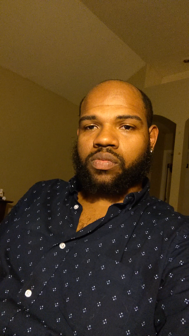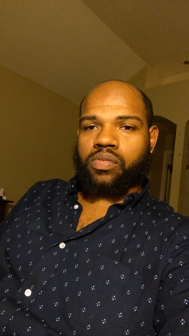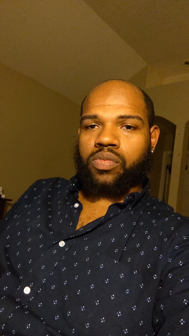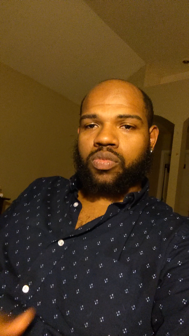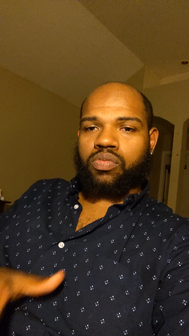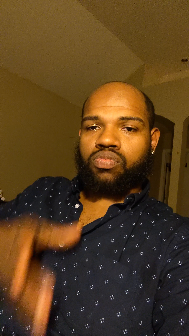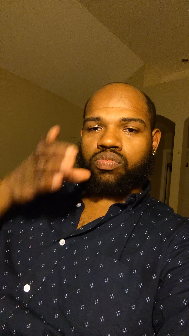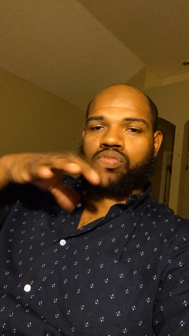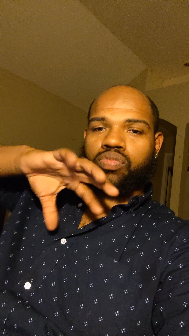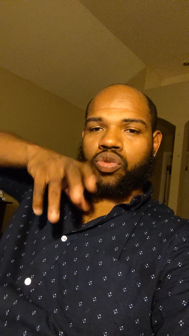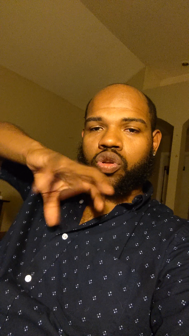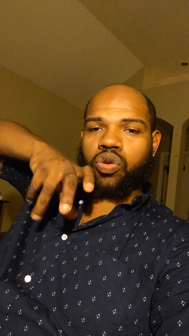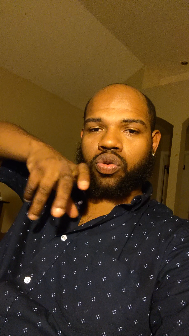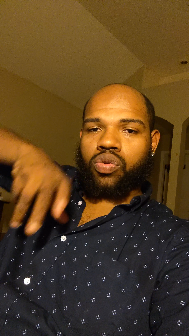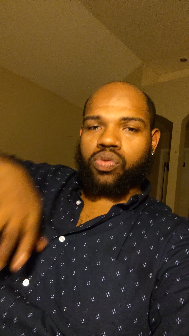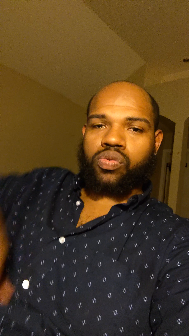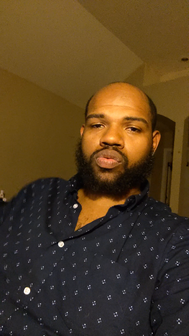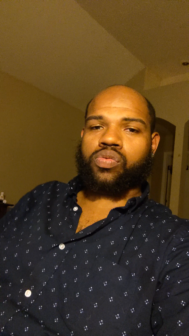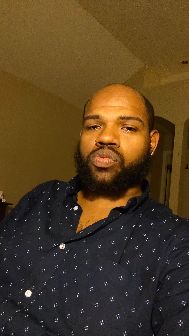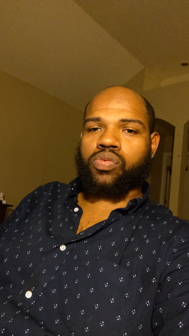jar